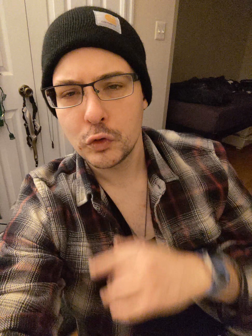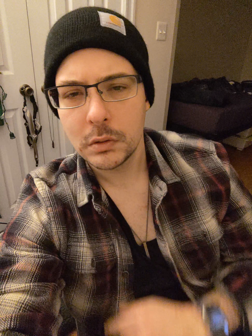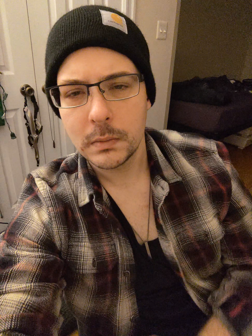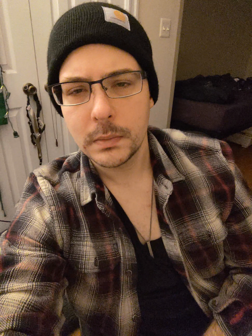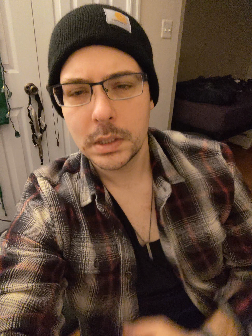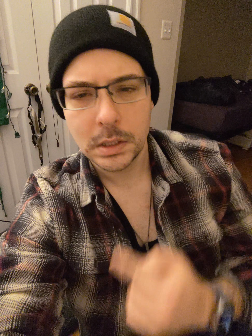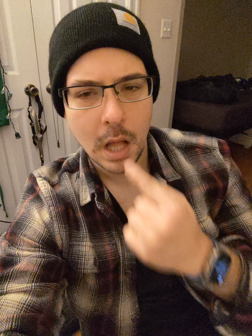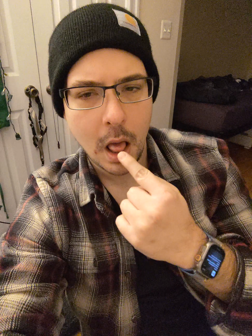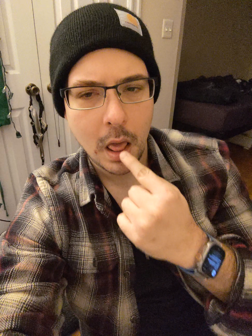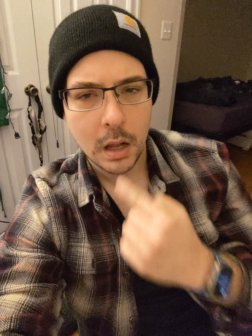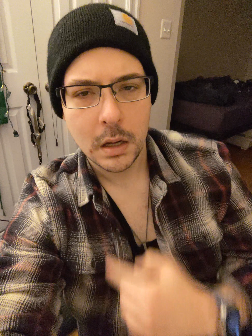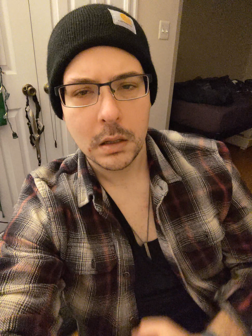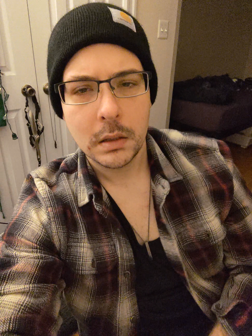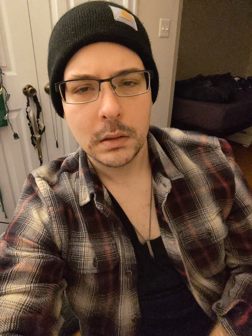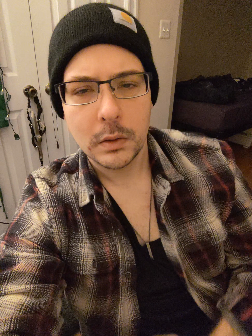tongue